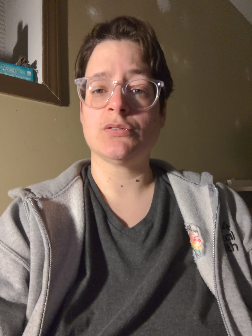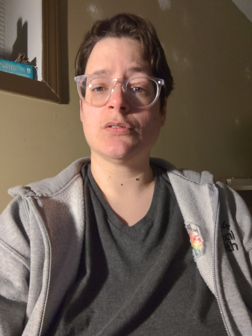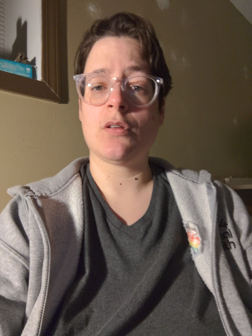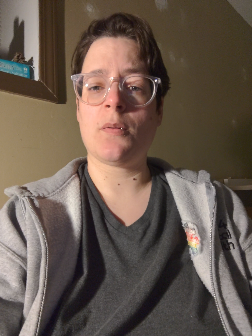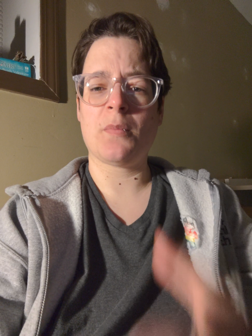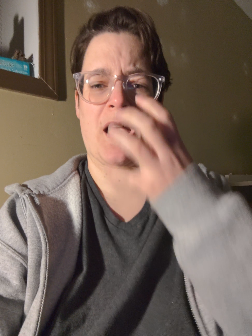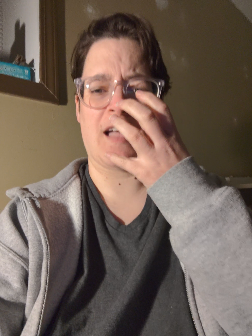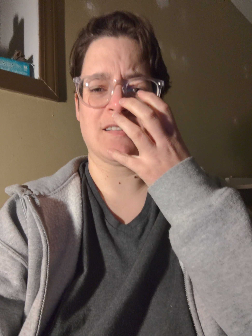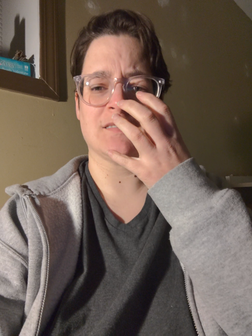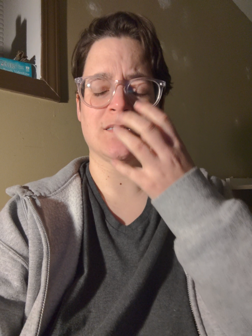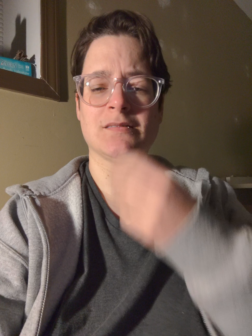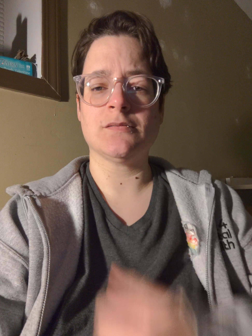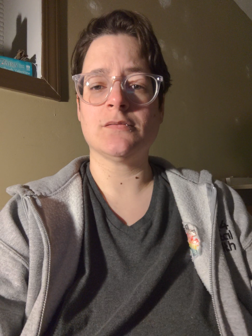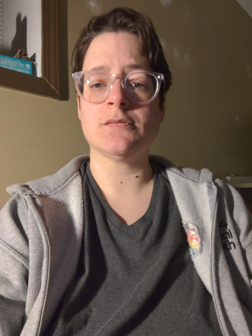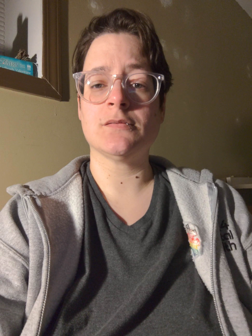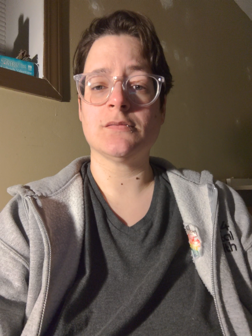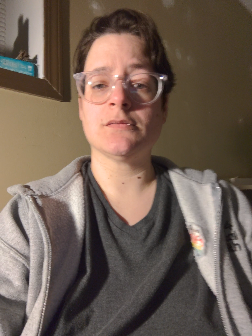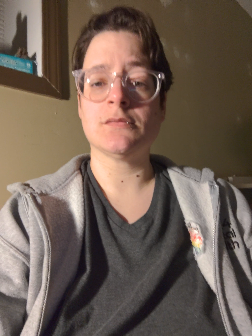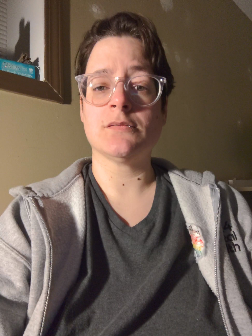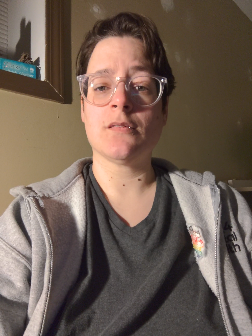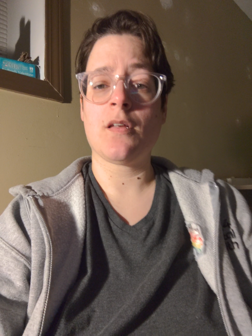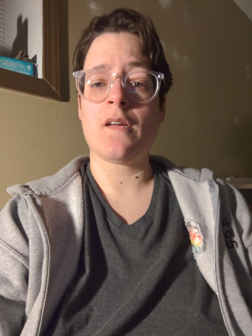mad